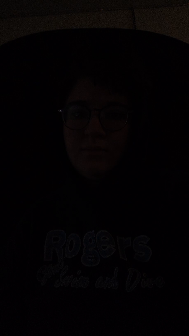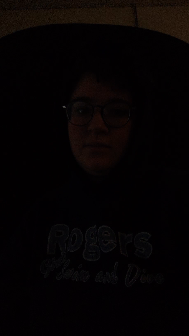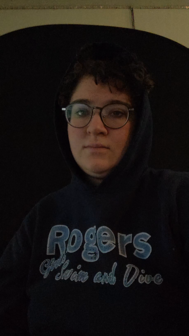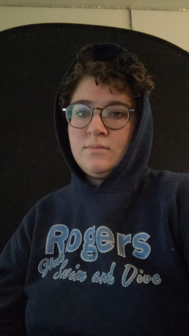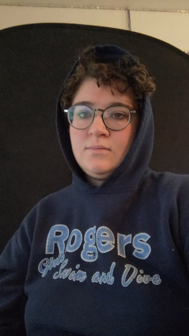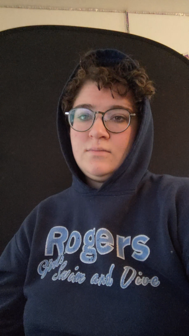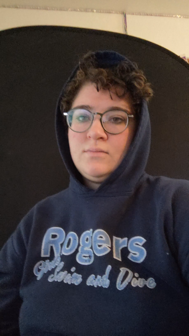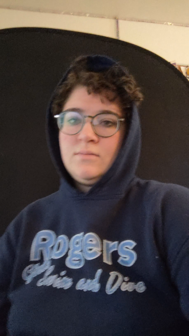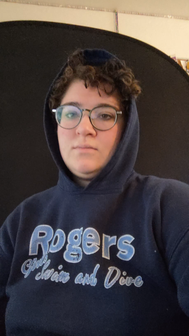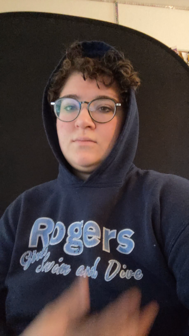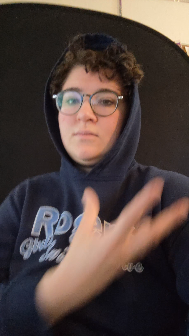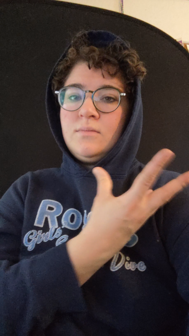poor